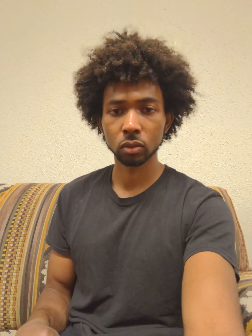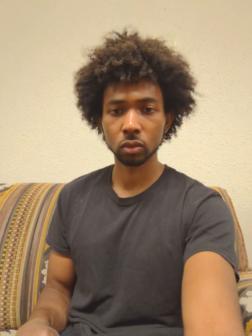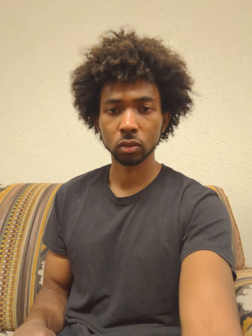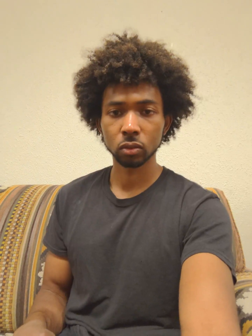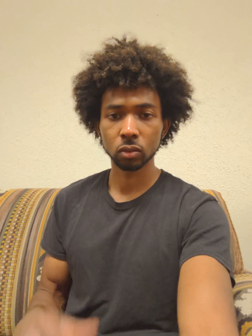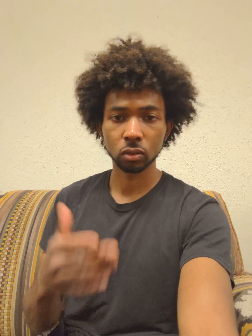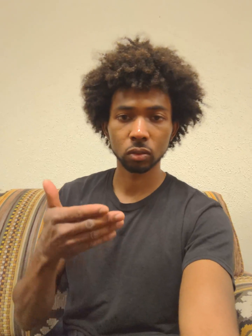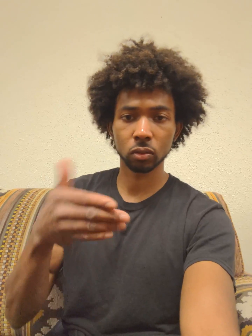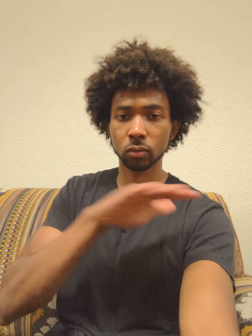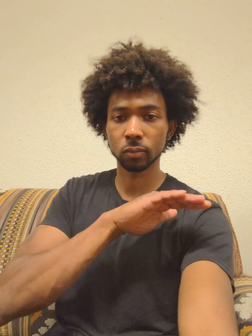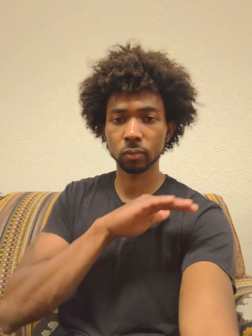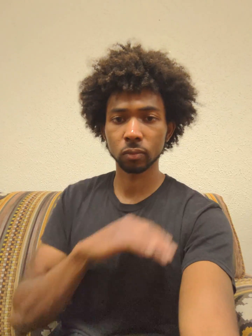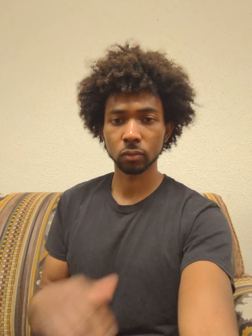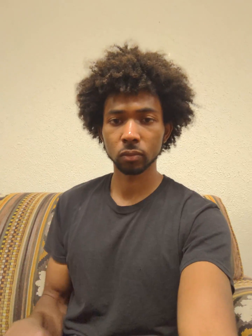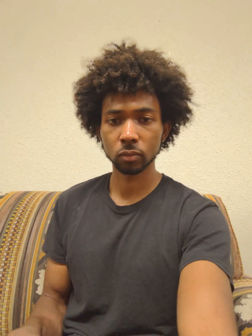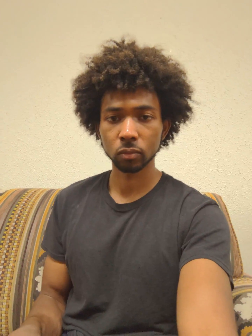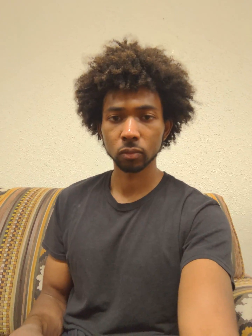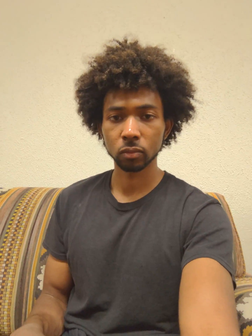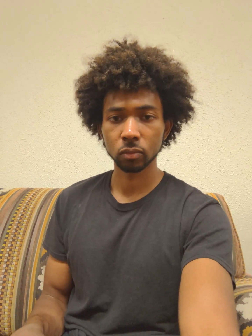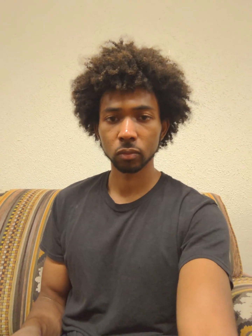cover